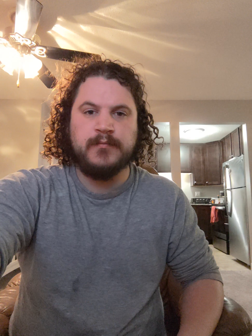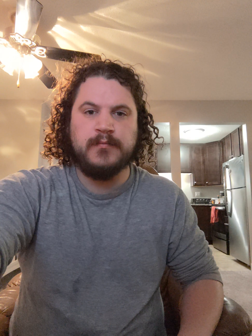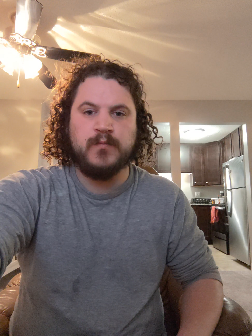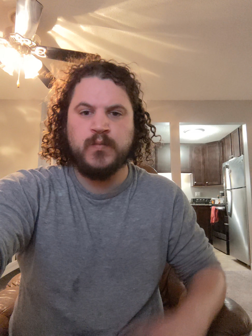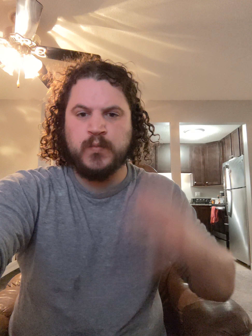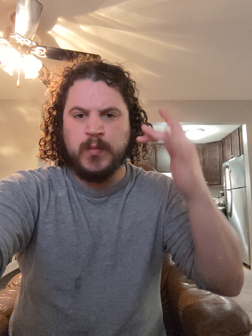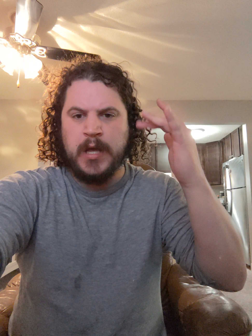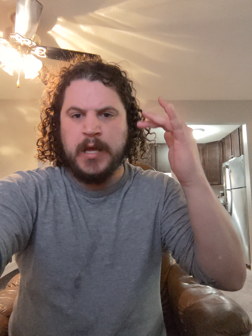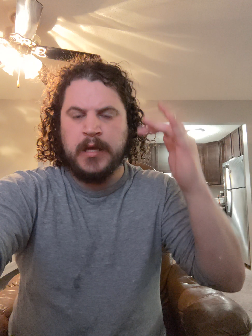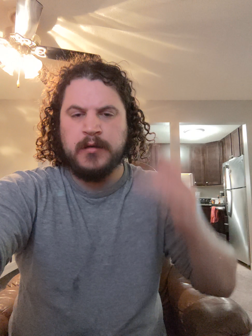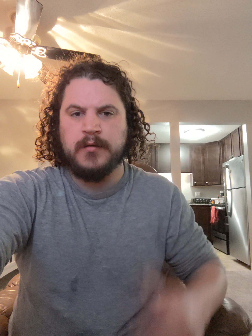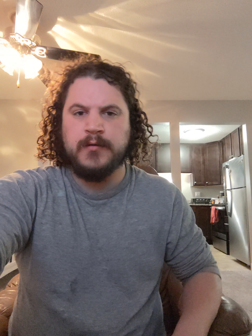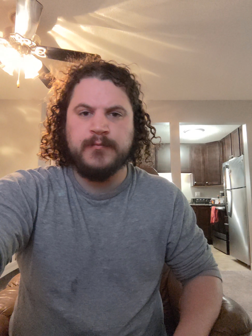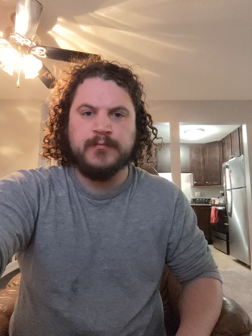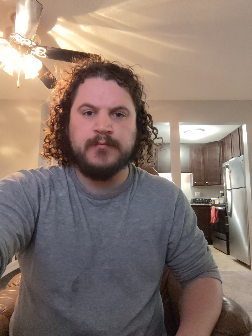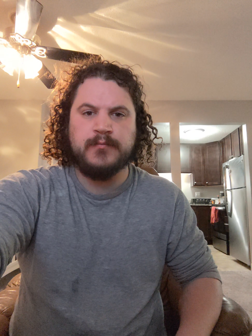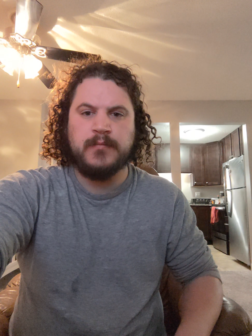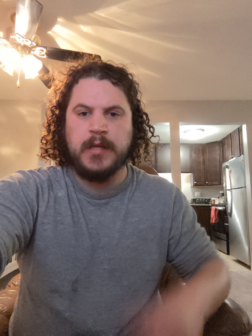why